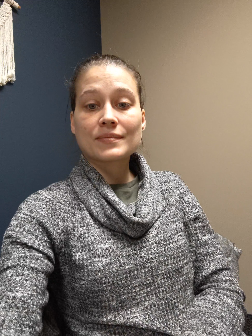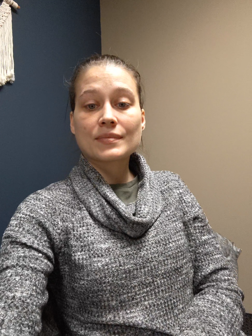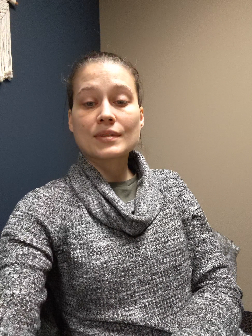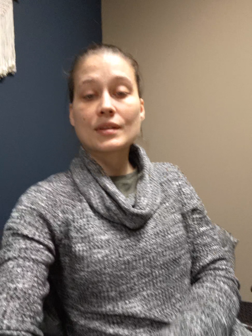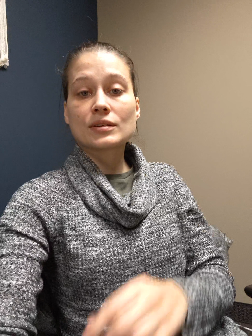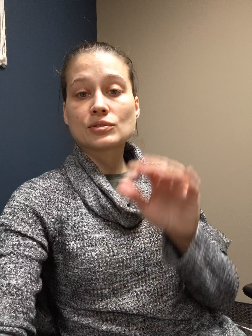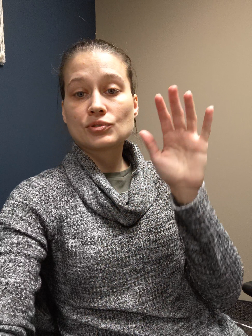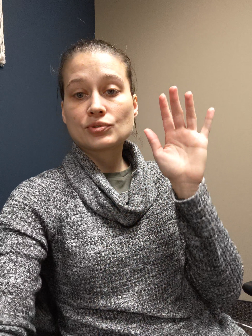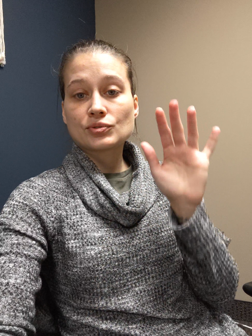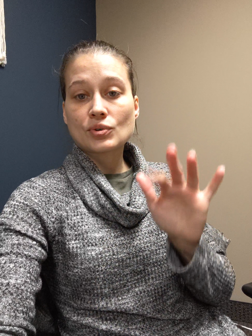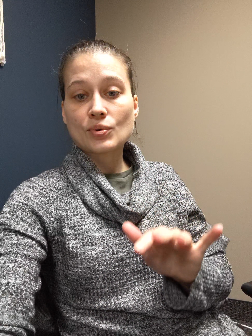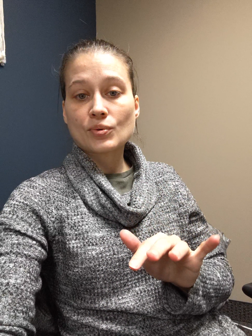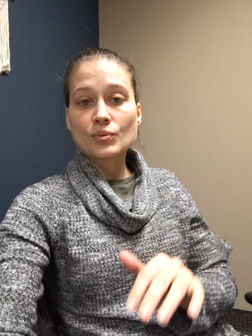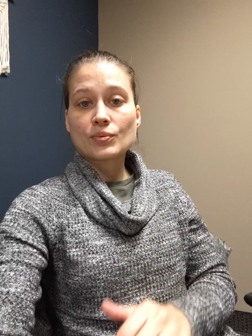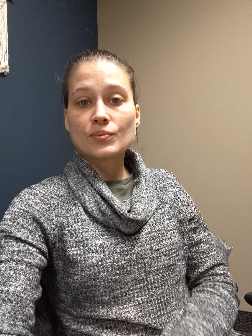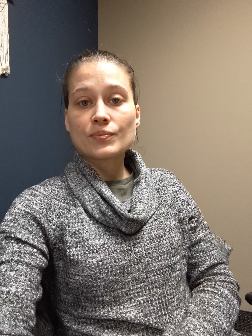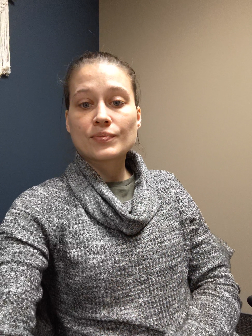snow